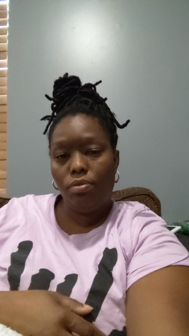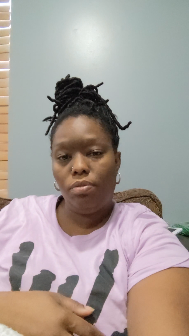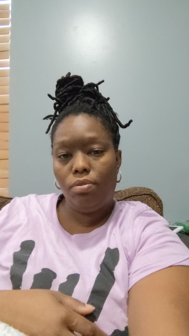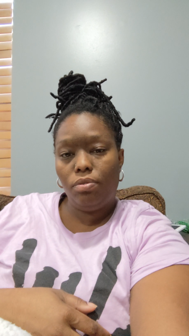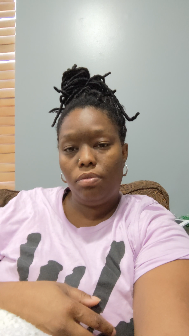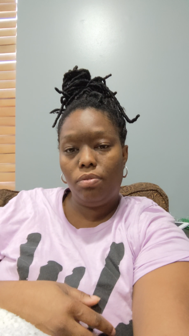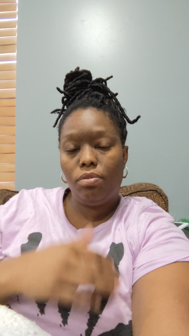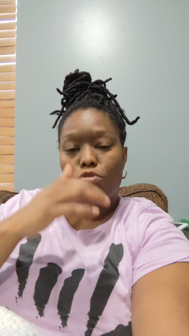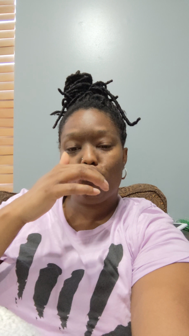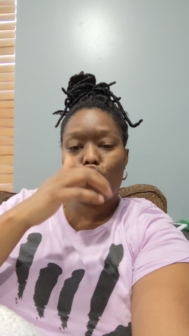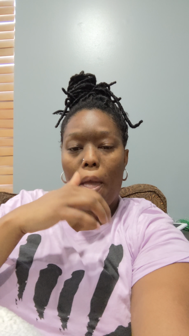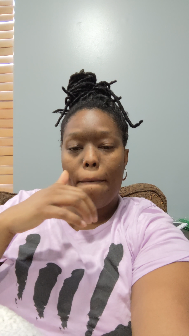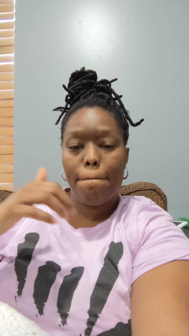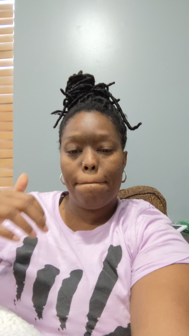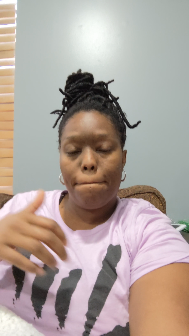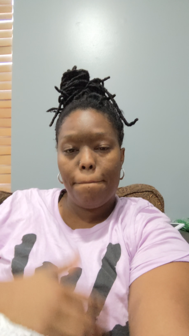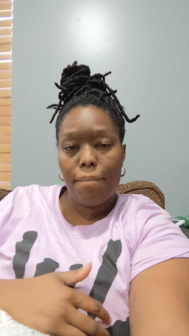grapes